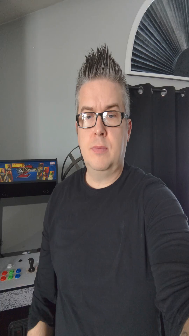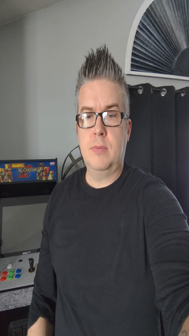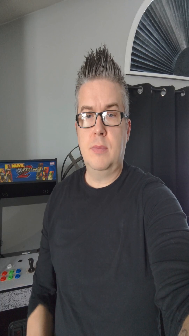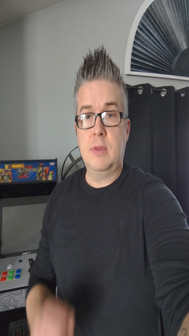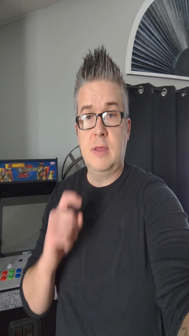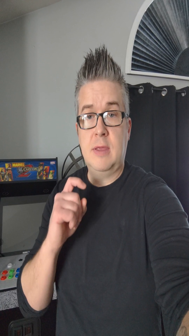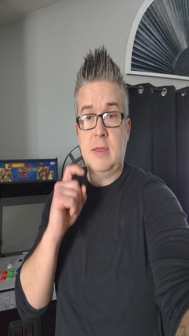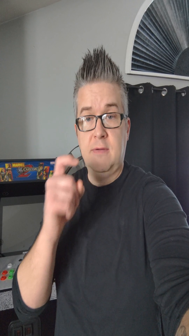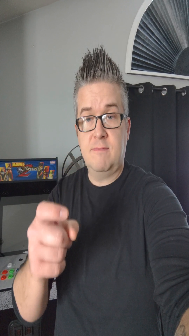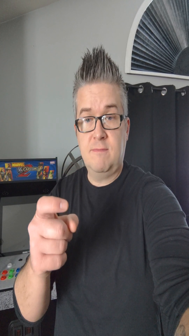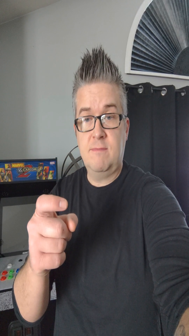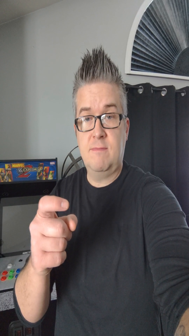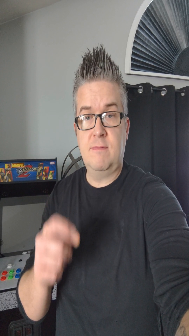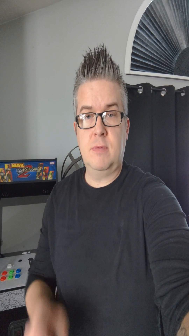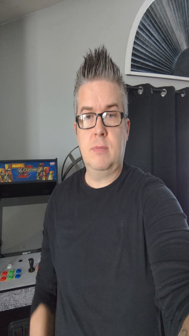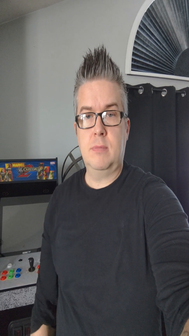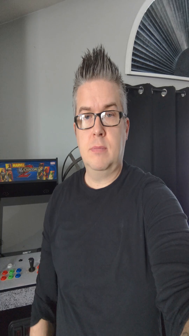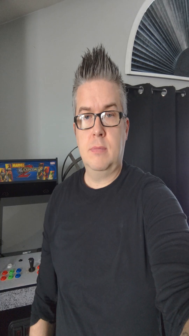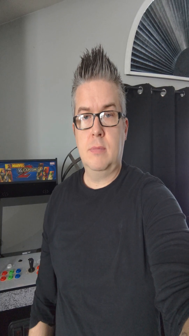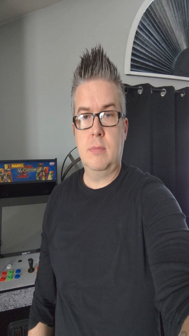gift